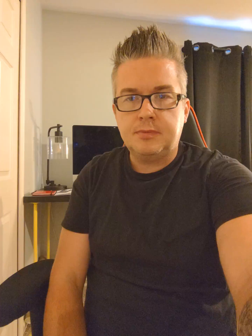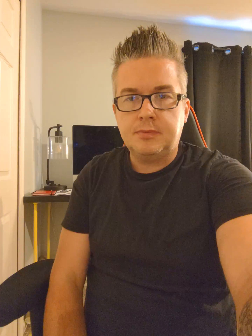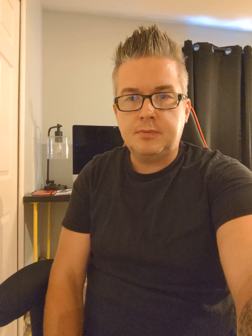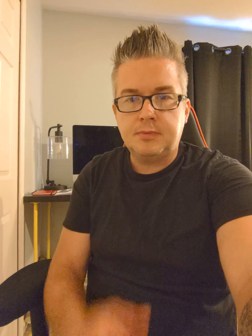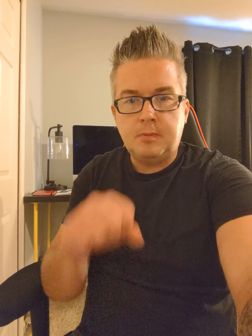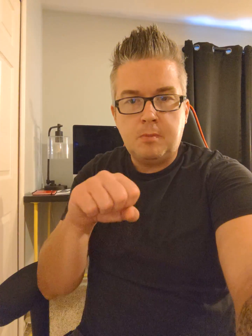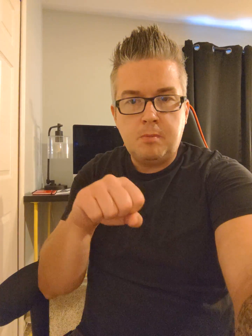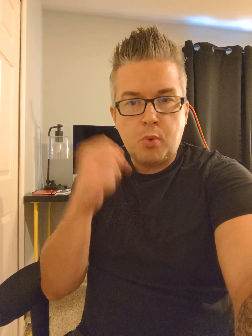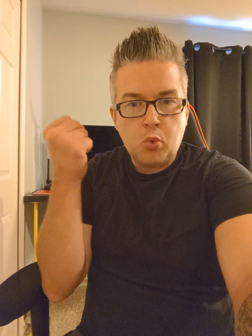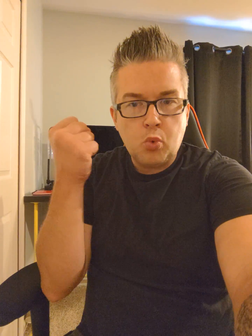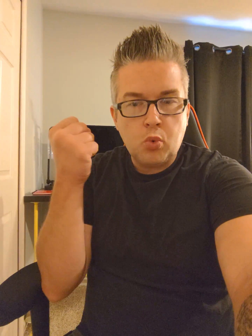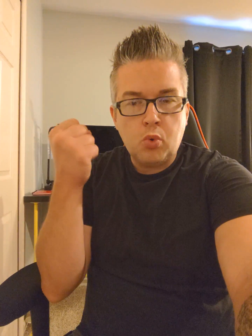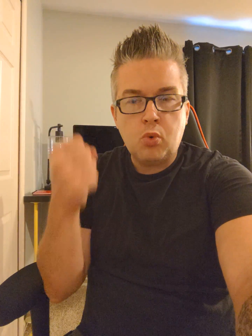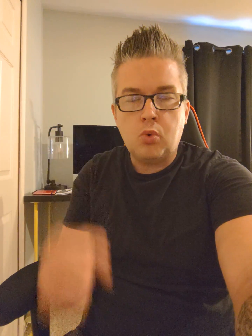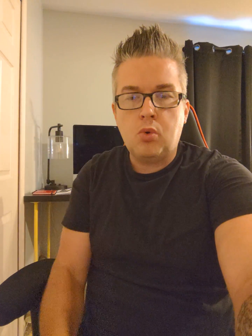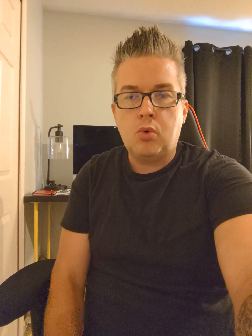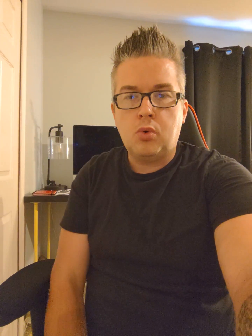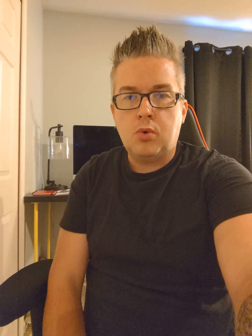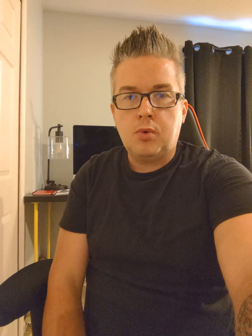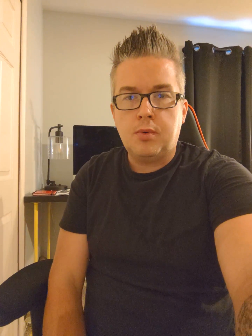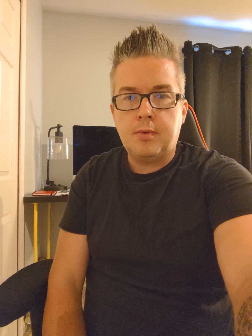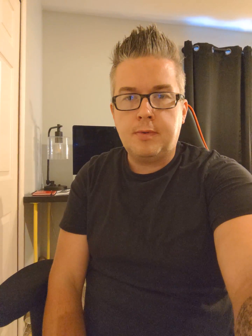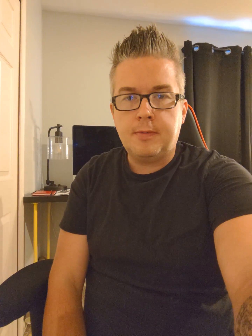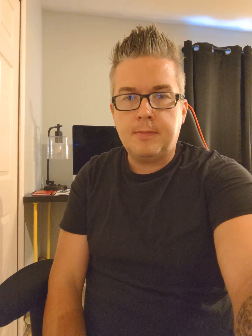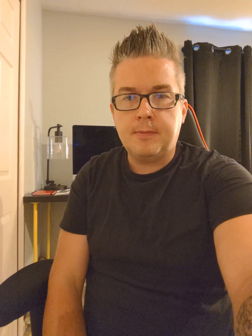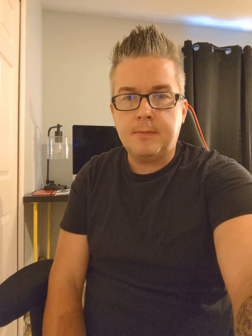break